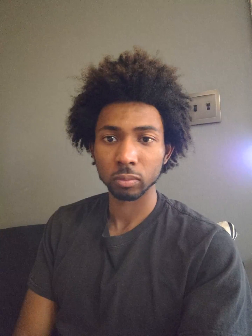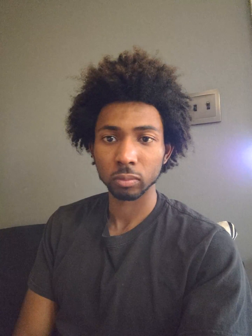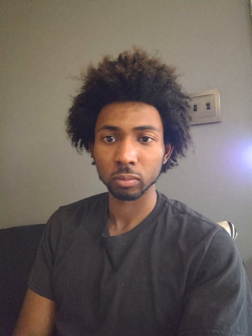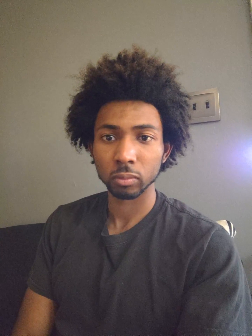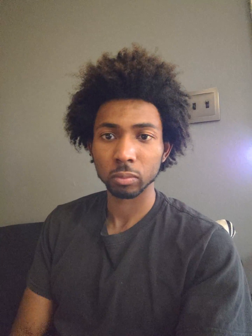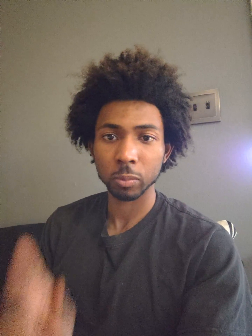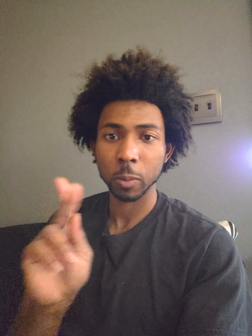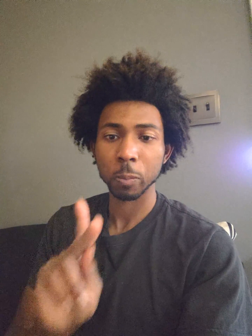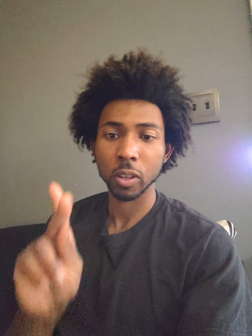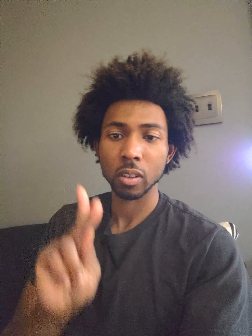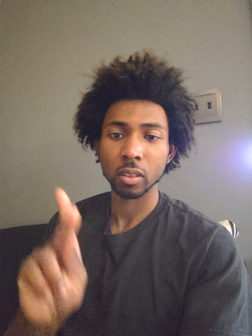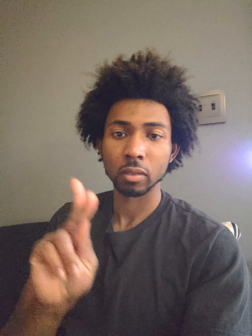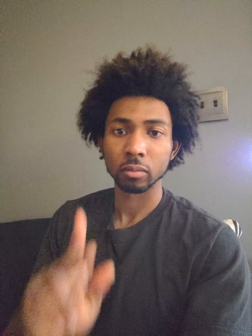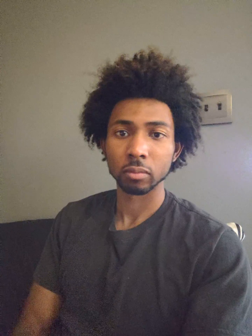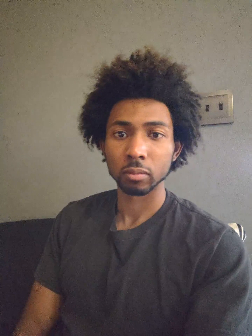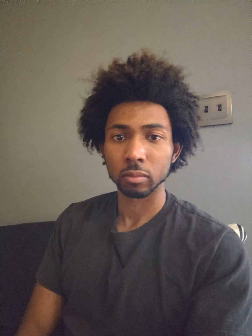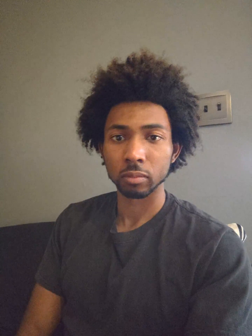people